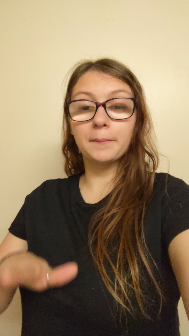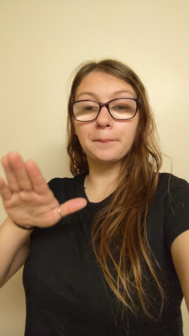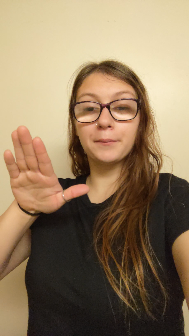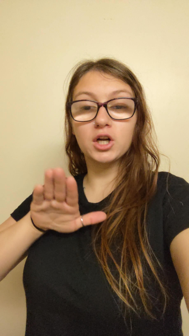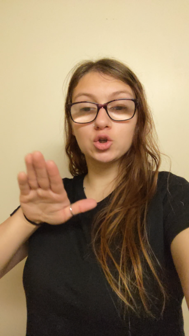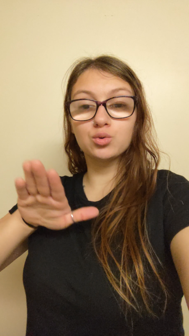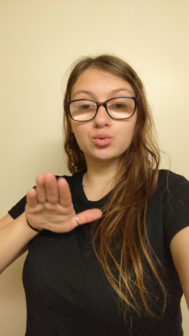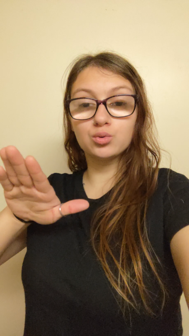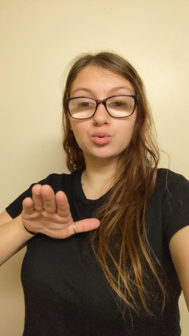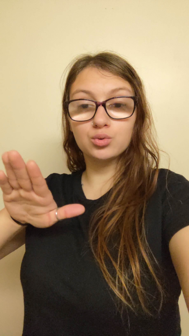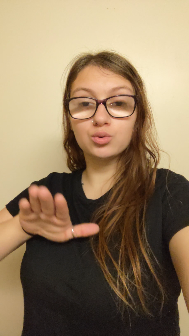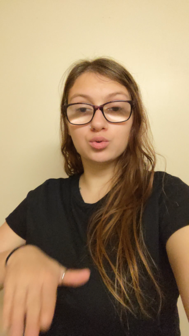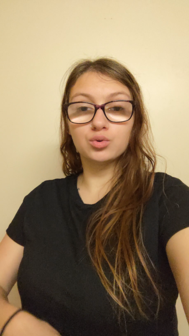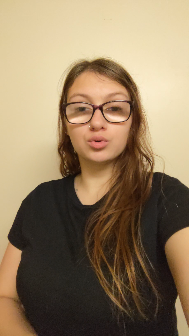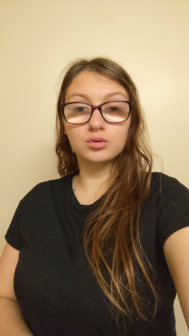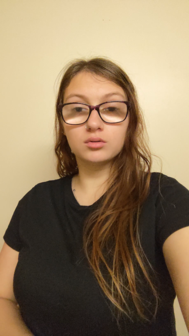penguin